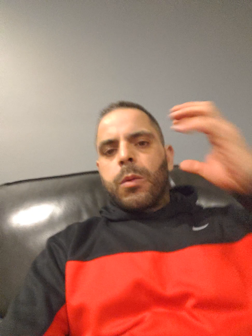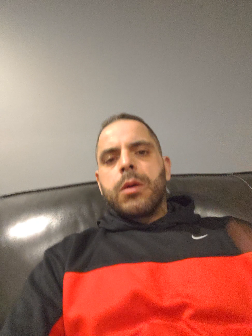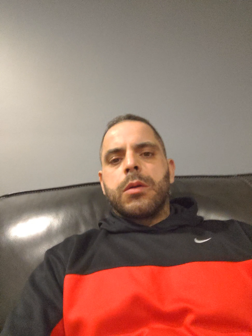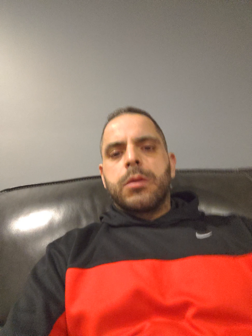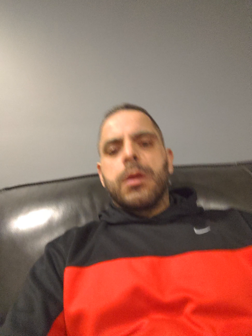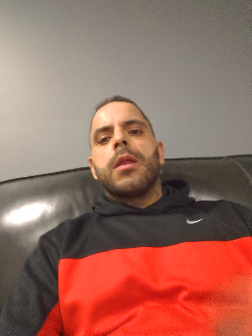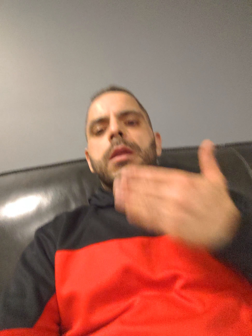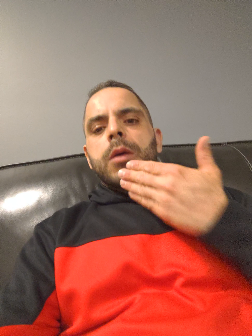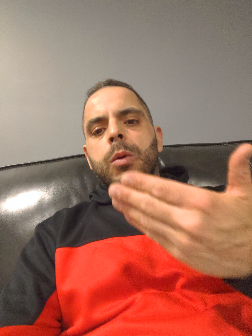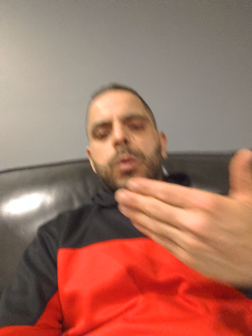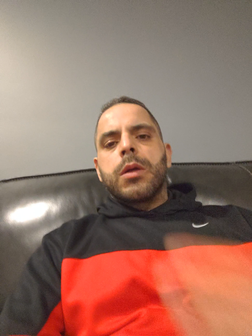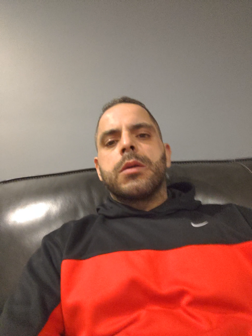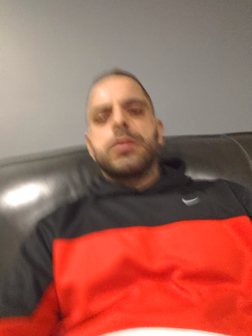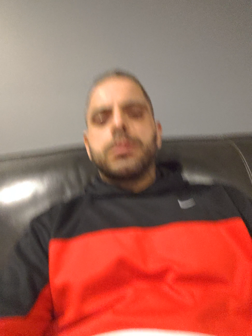thank you